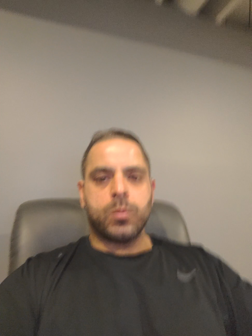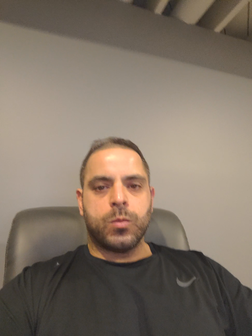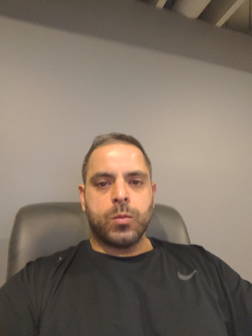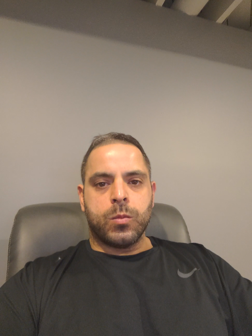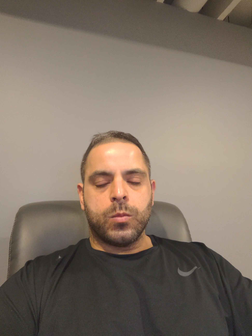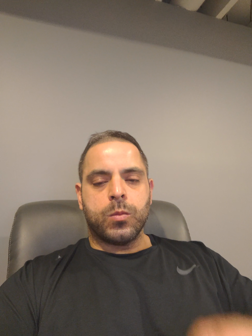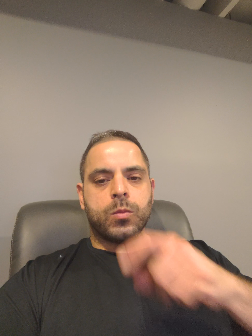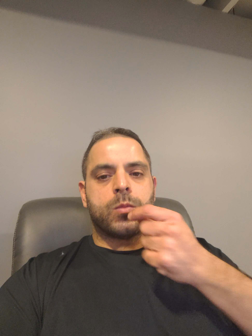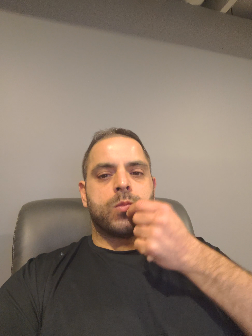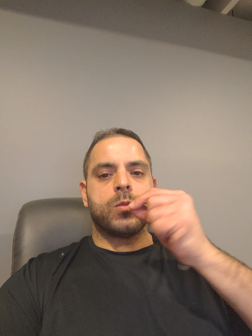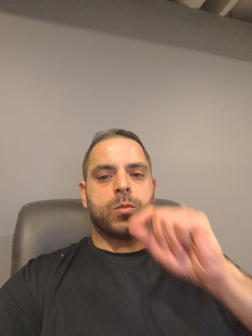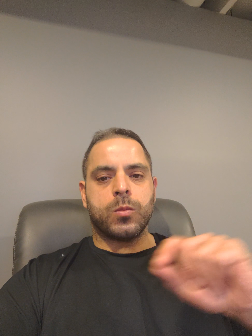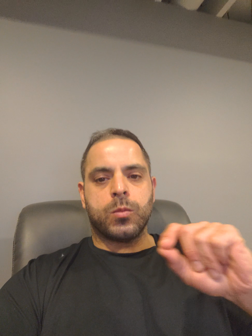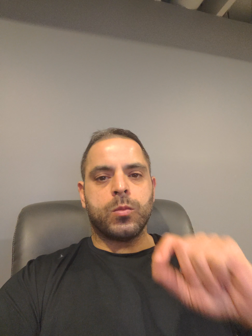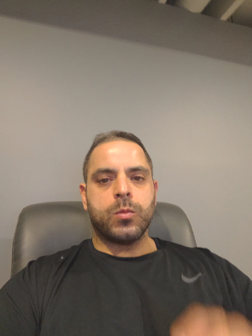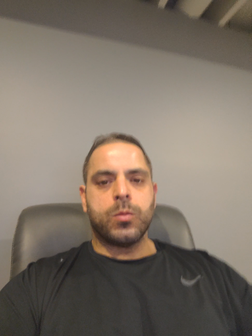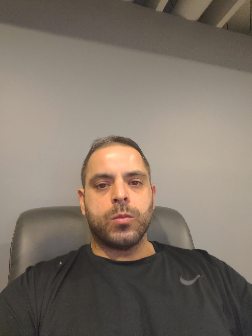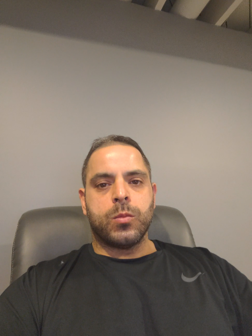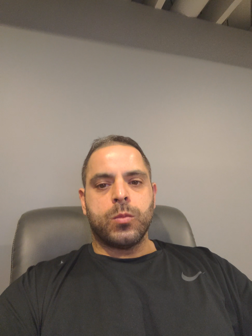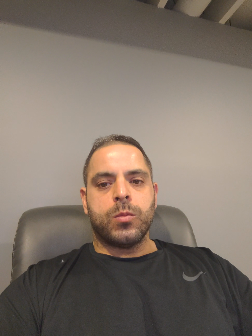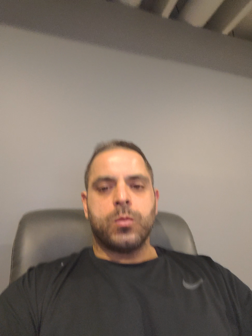pen